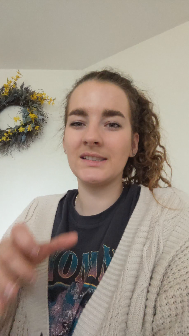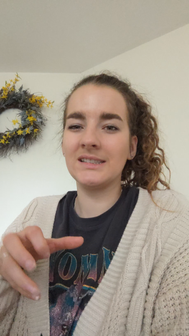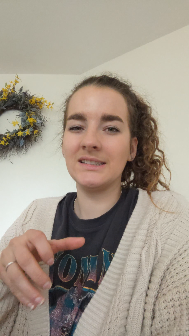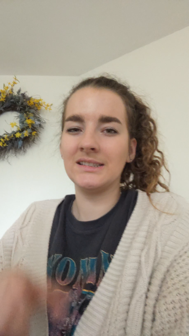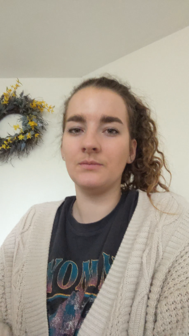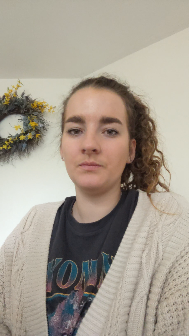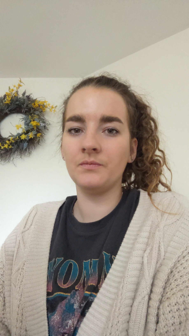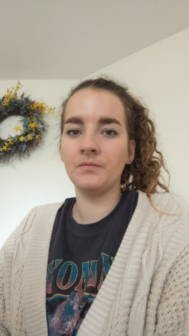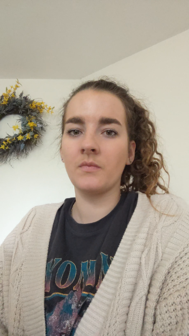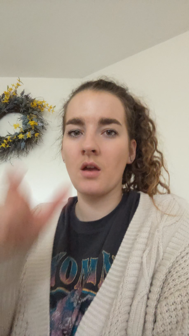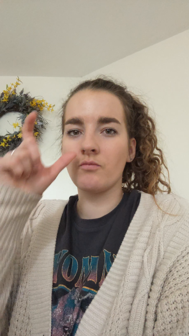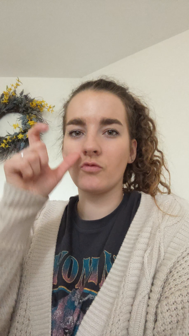camera